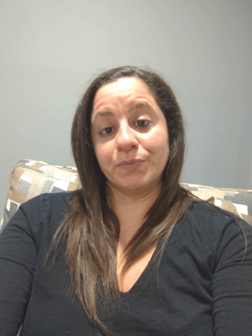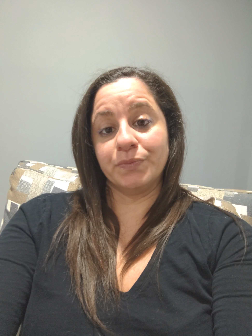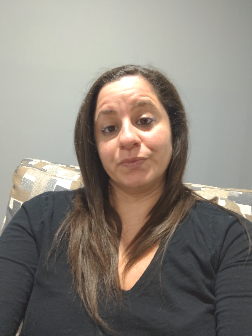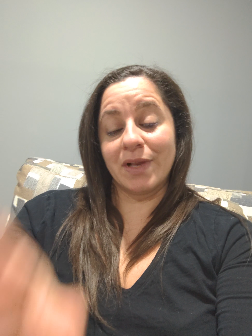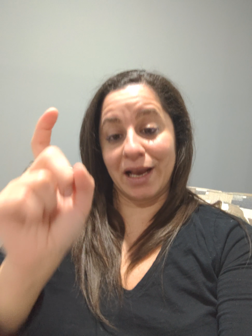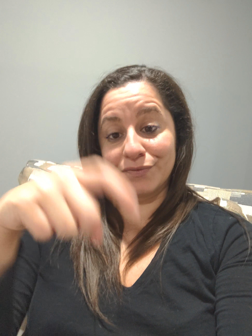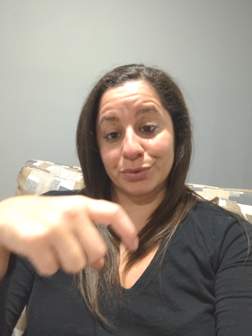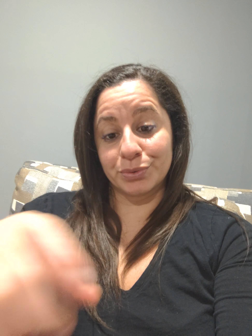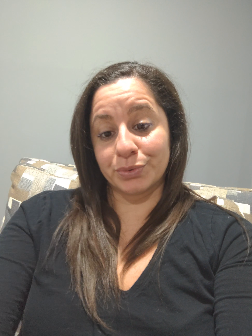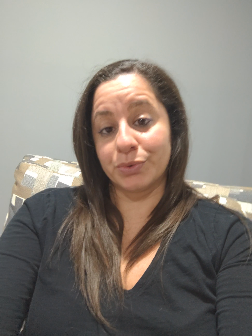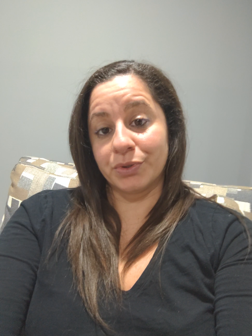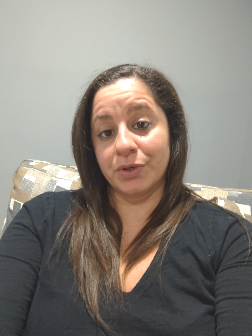have to